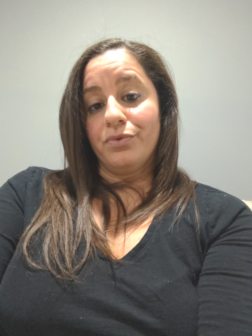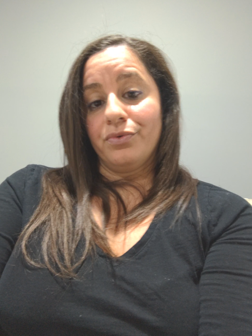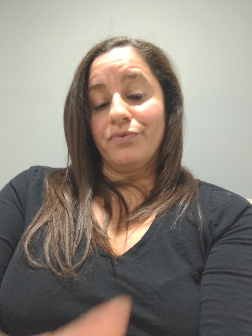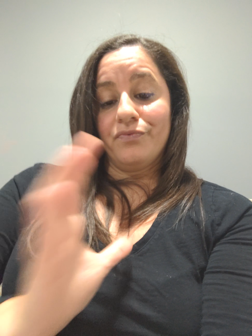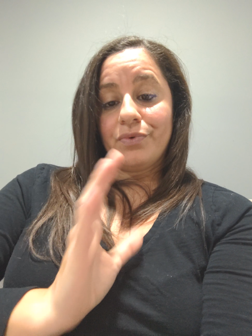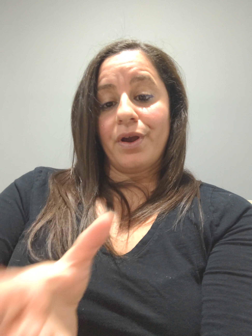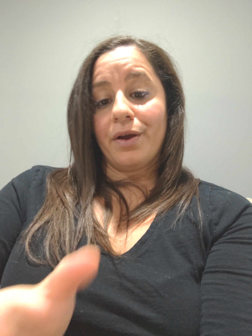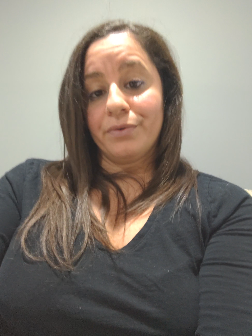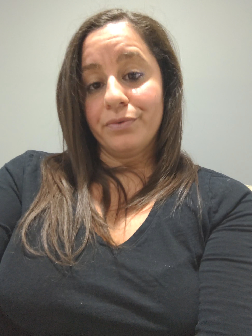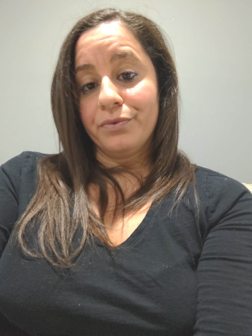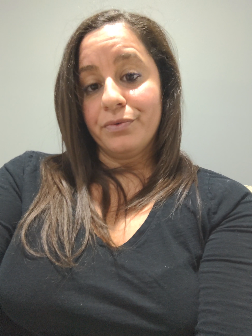fine